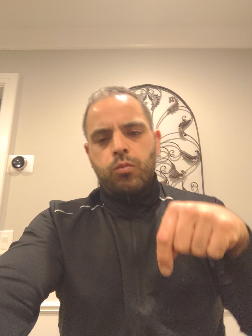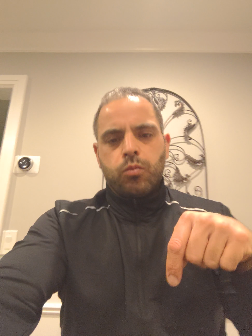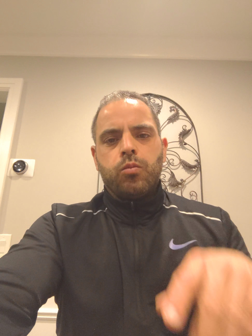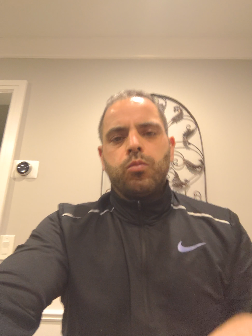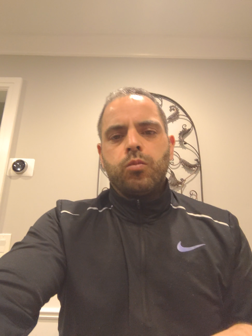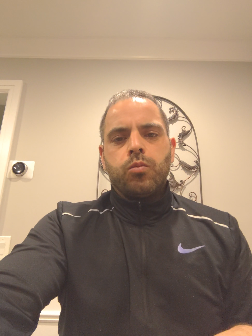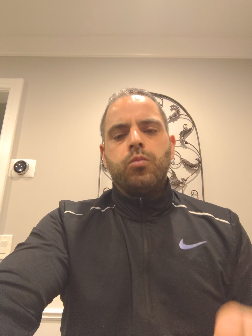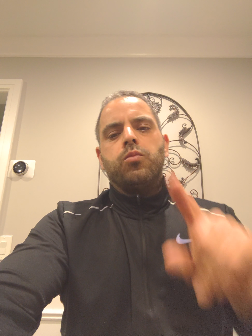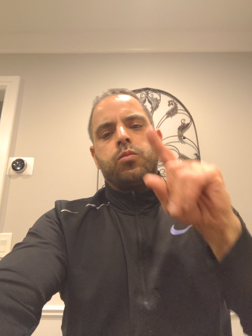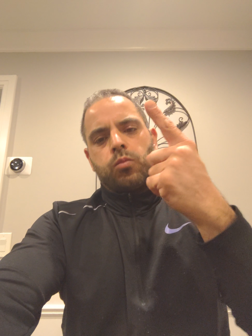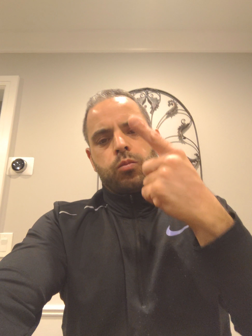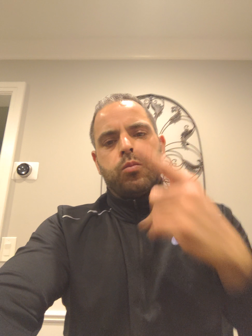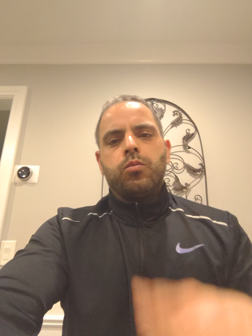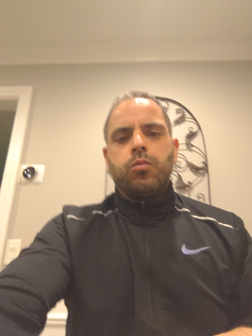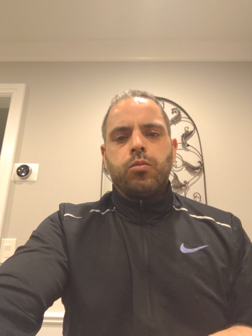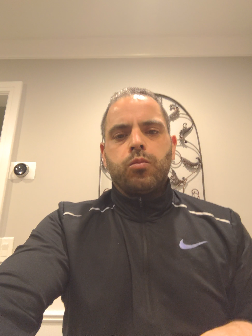first